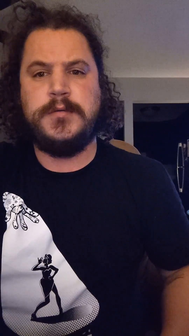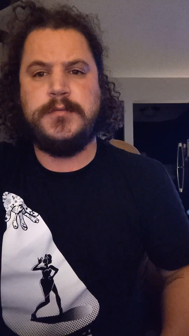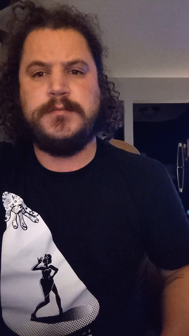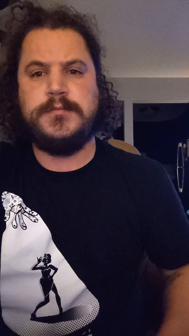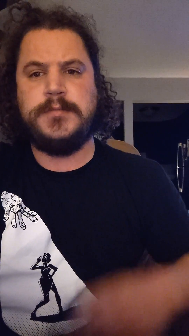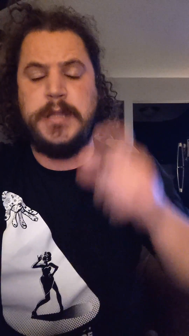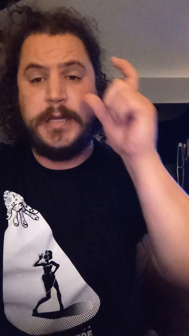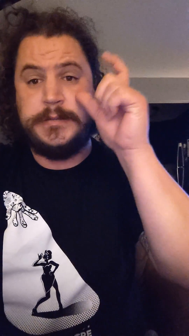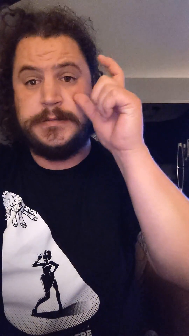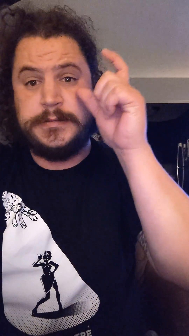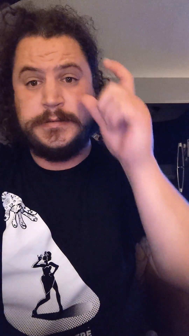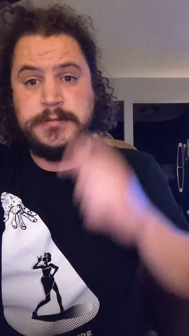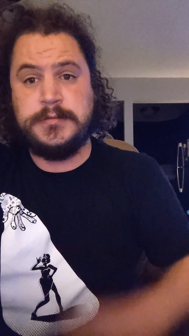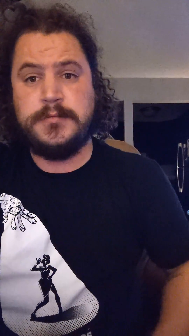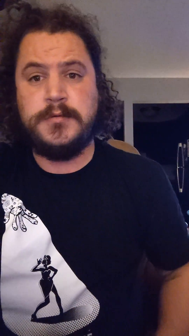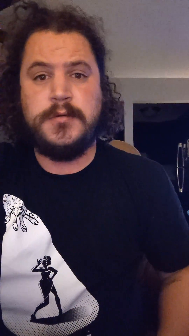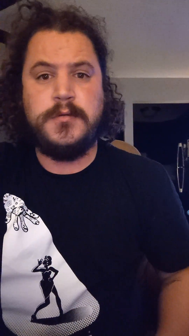glasses